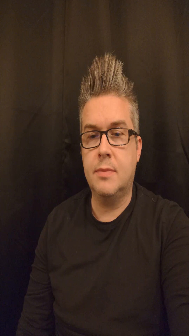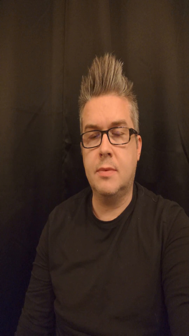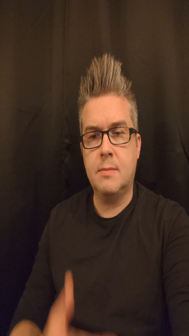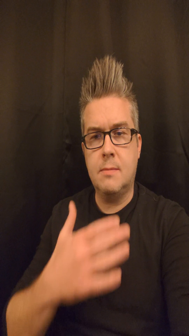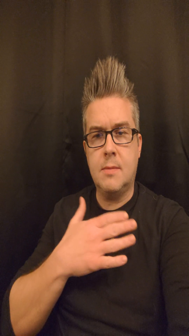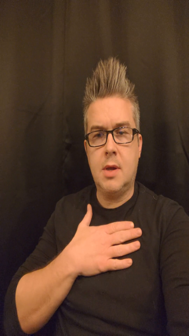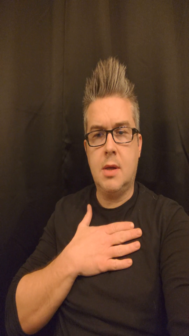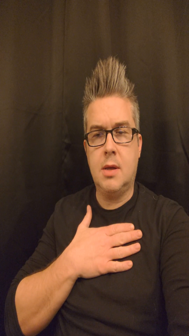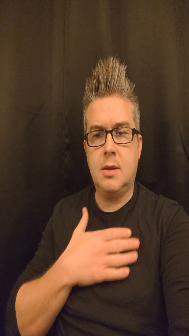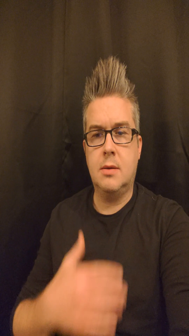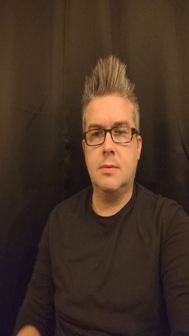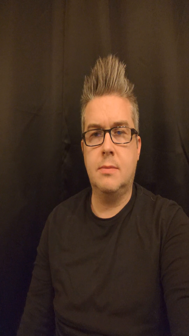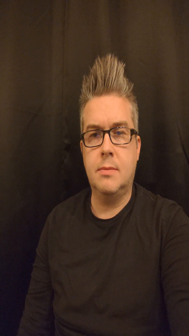my